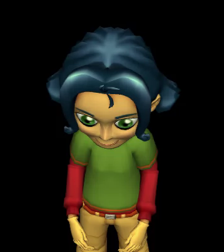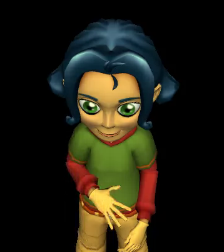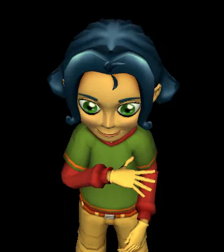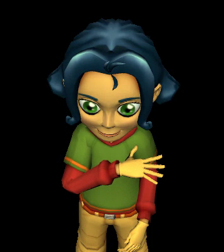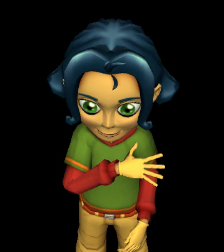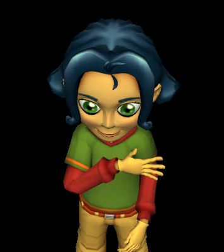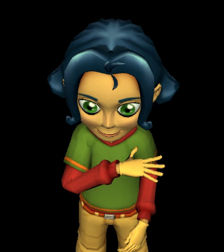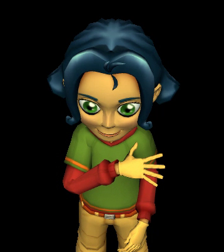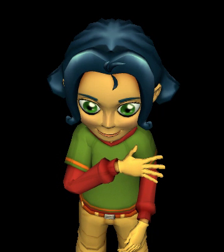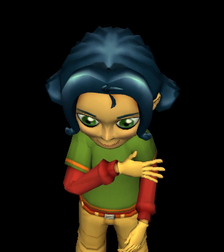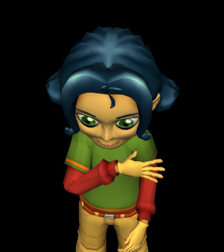أستاذ